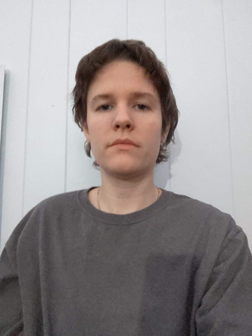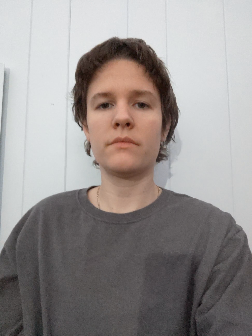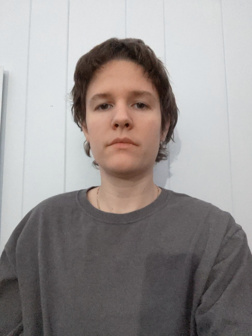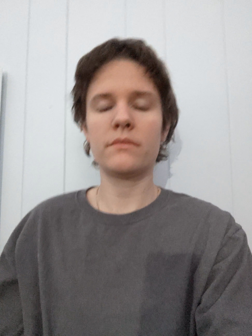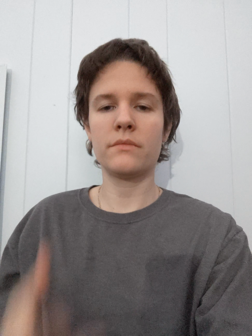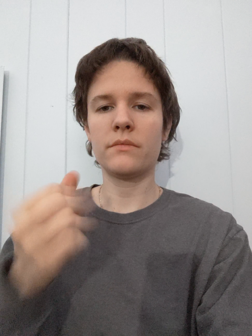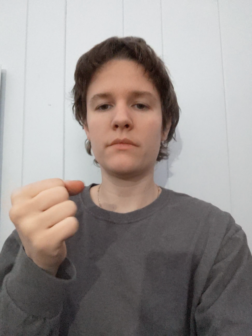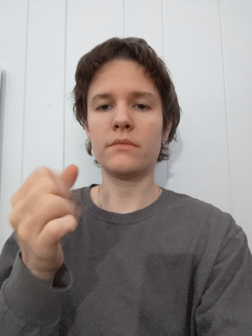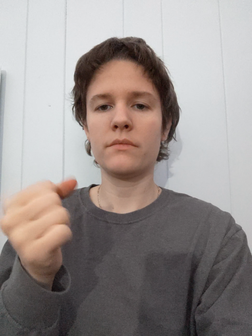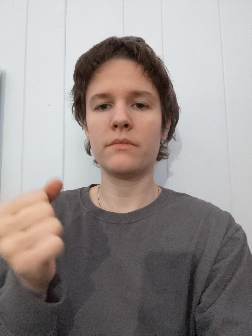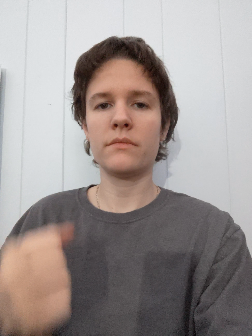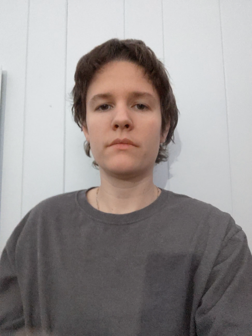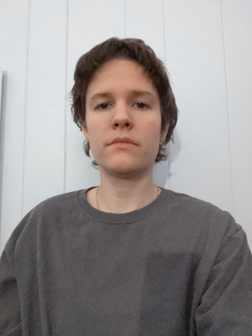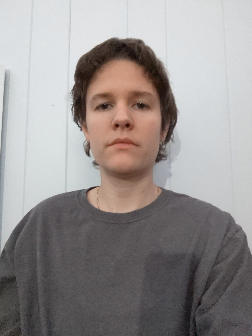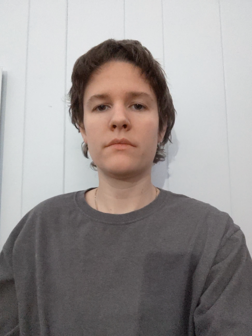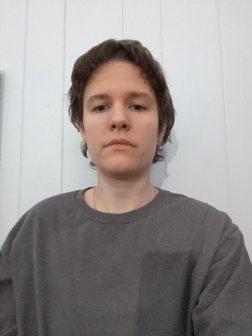milk